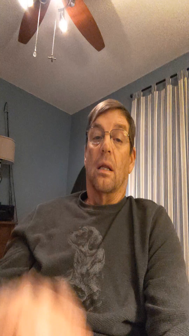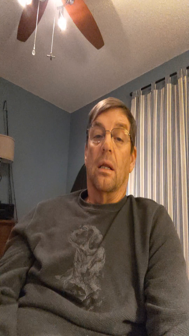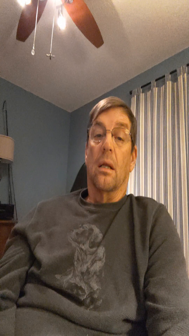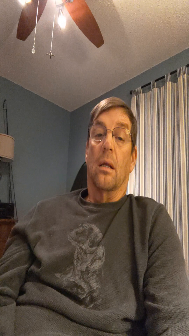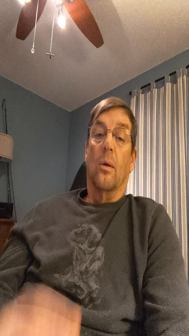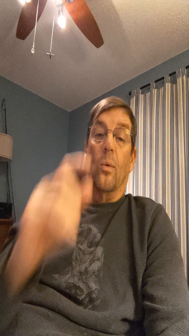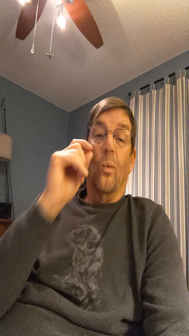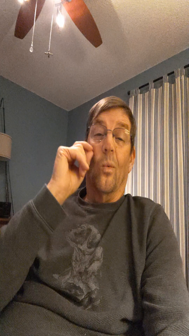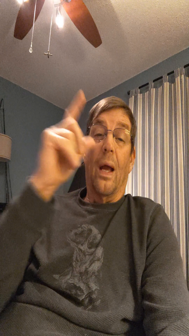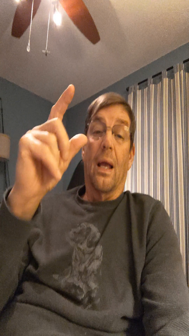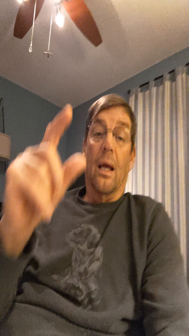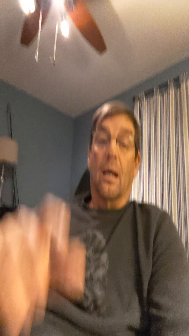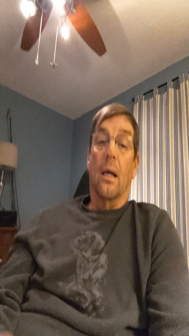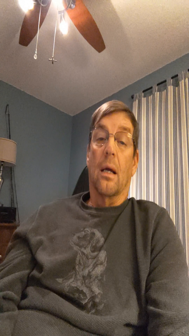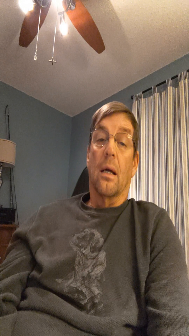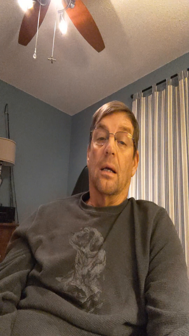wake